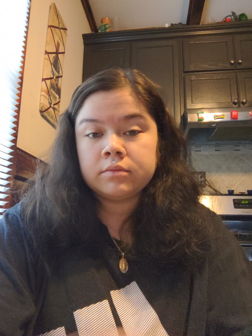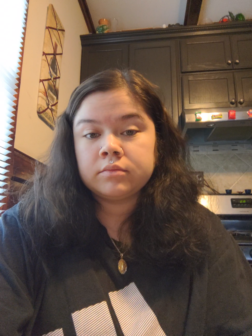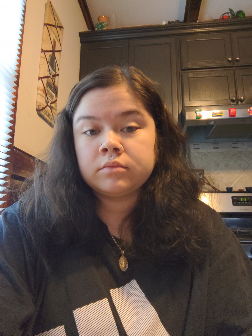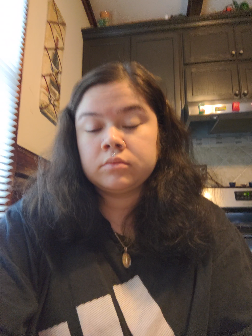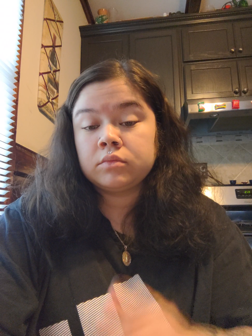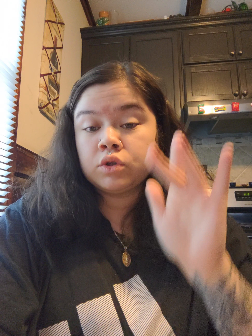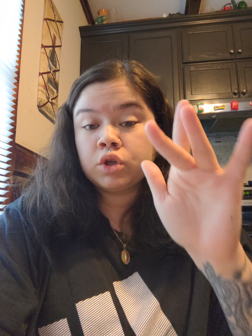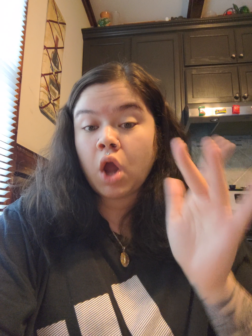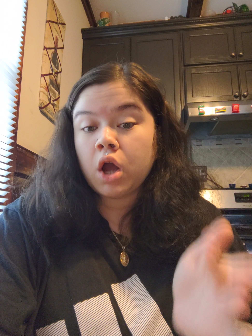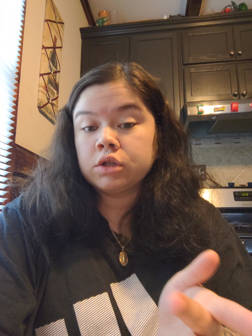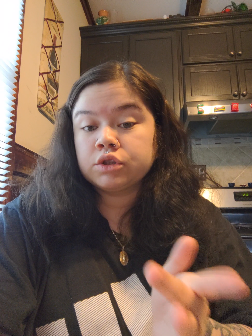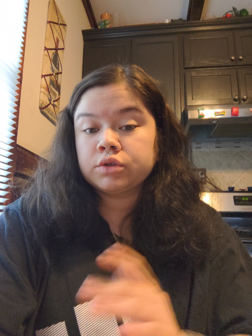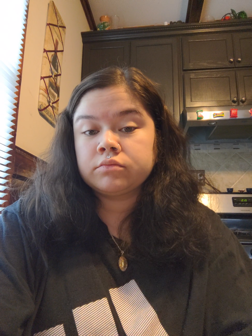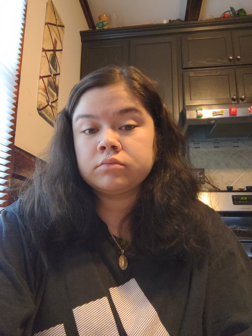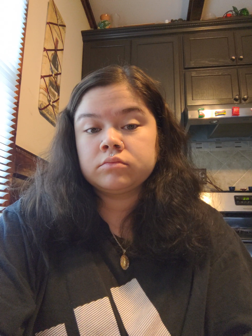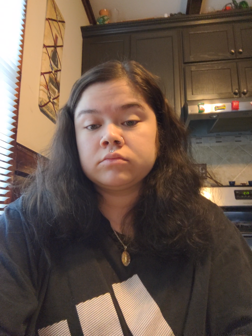touch